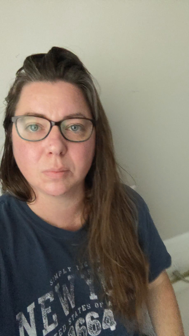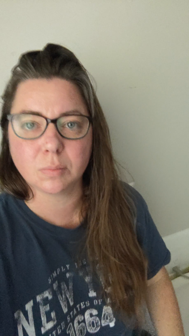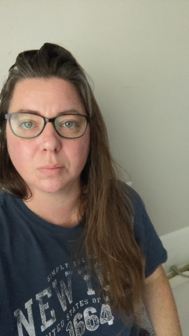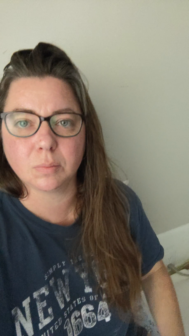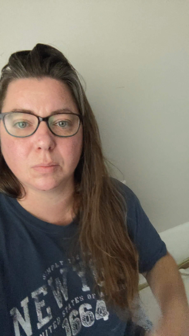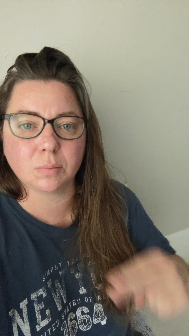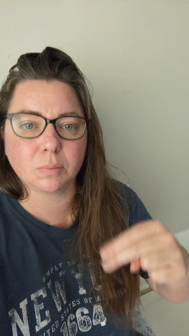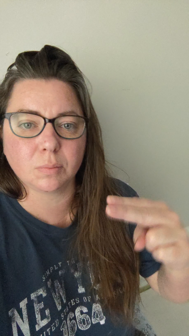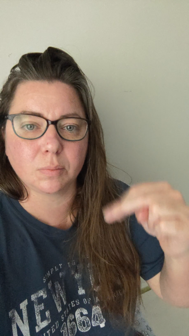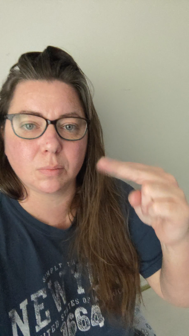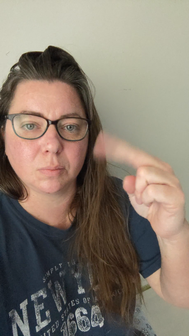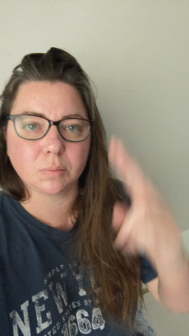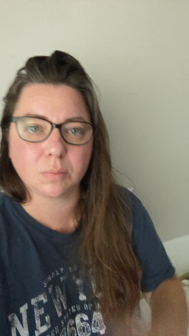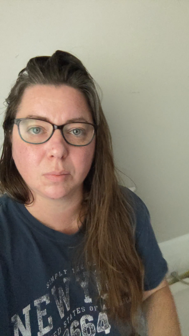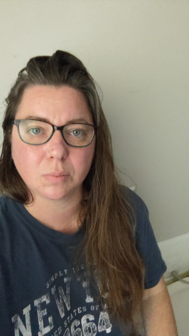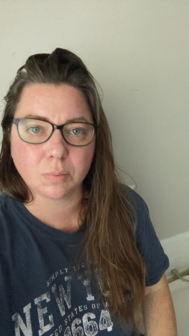build